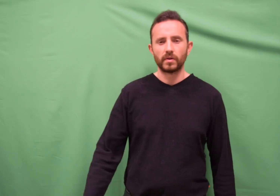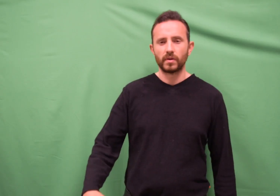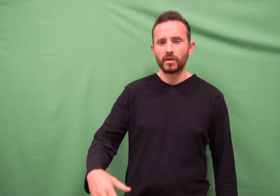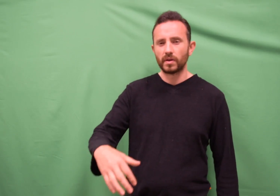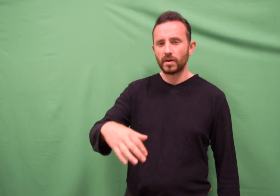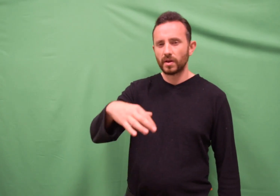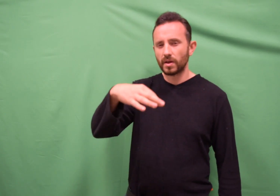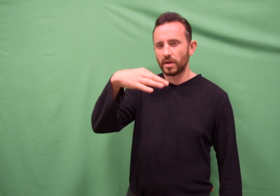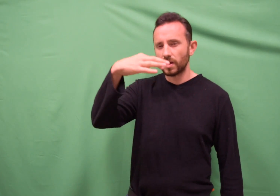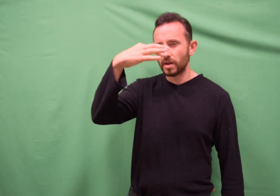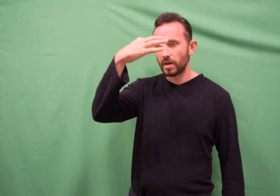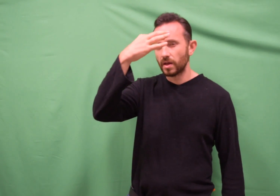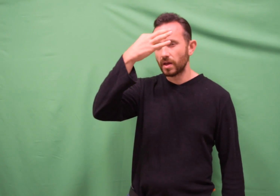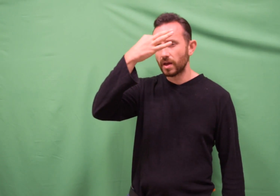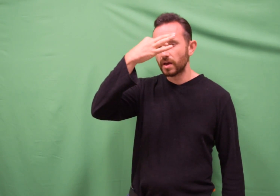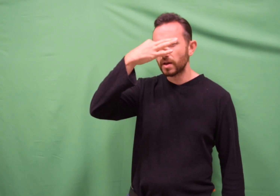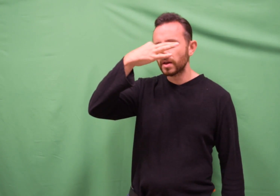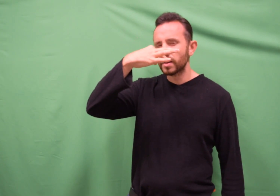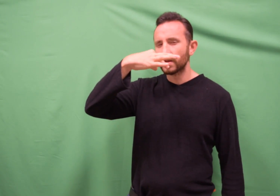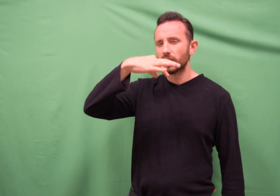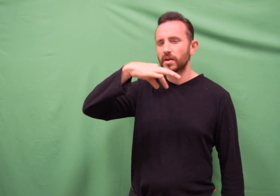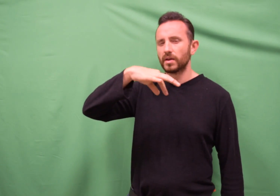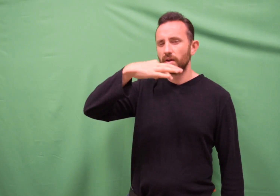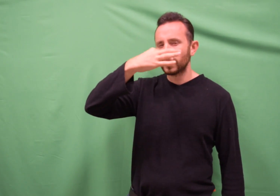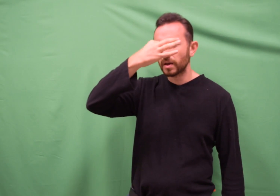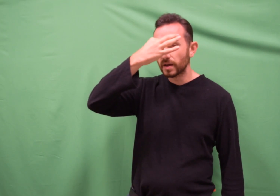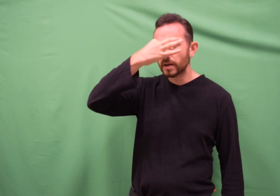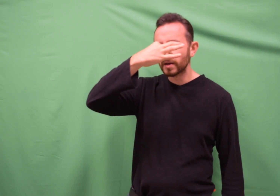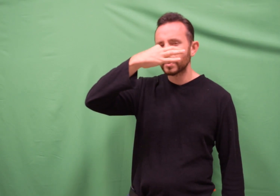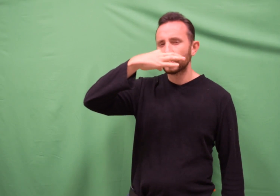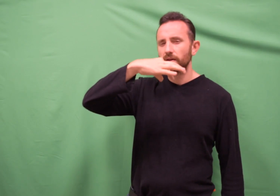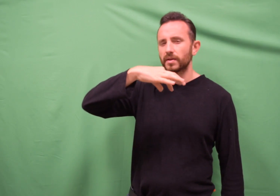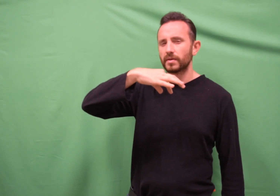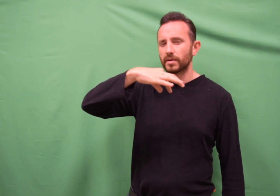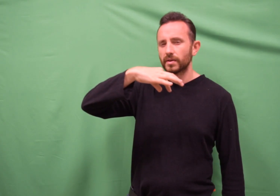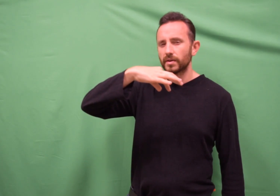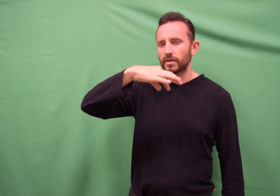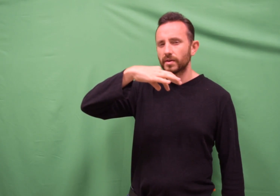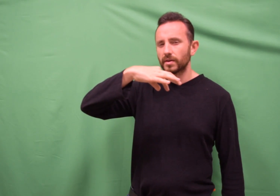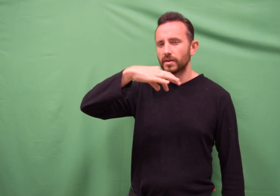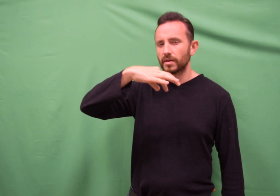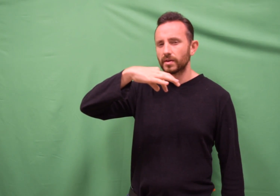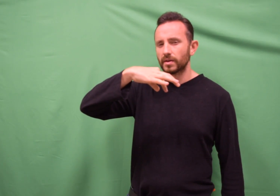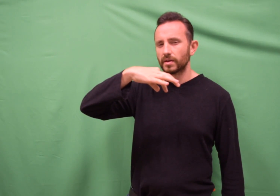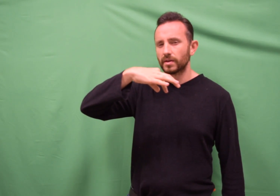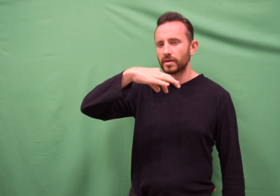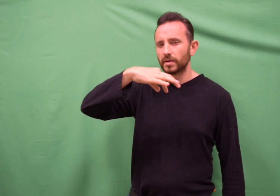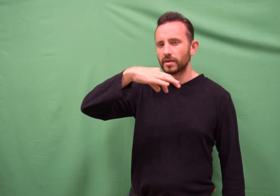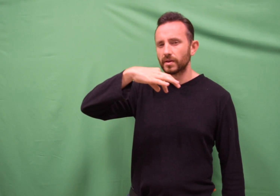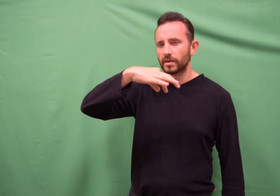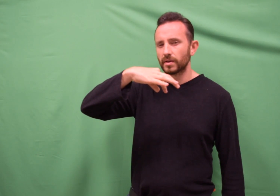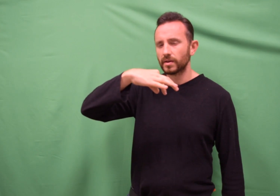gripe